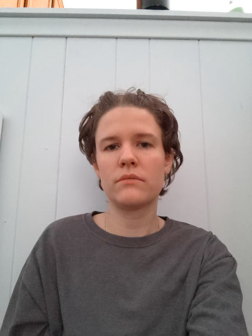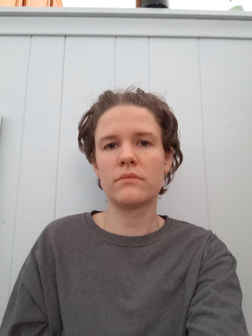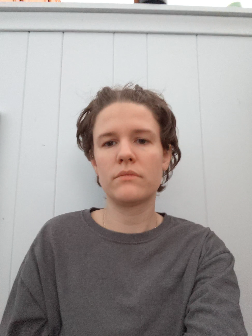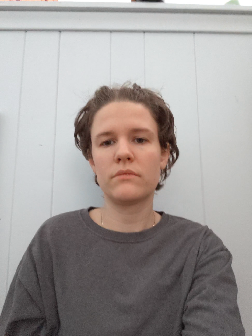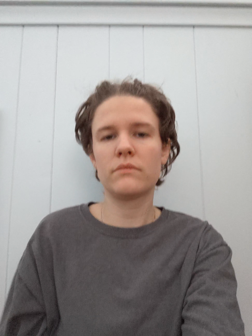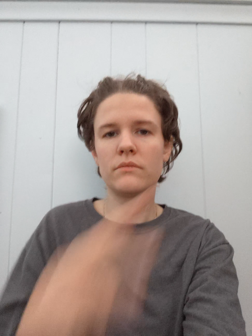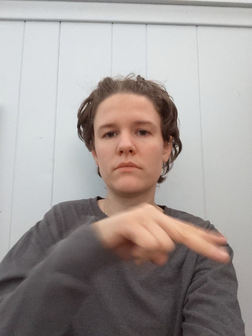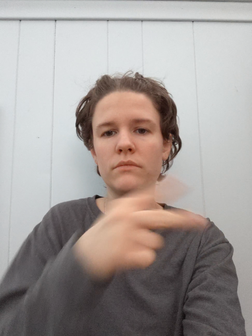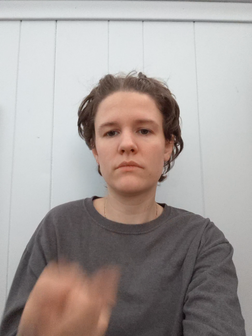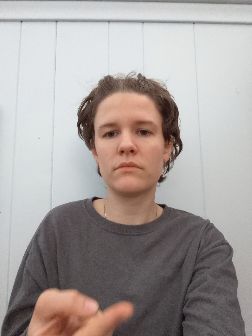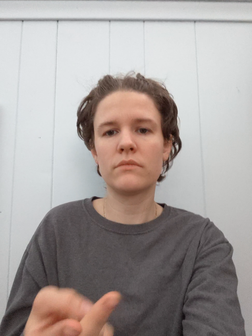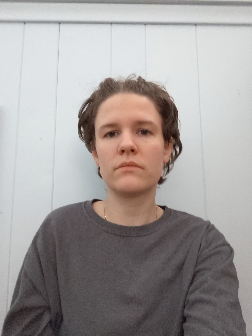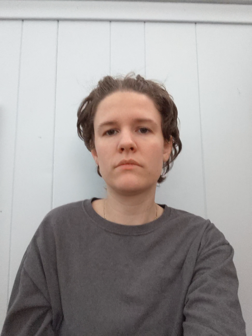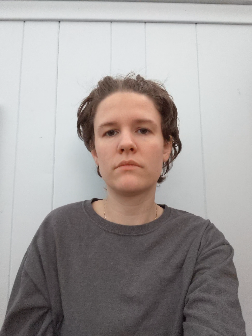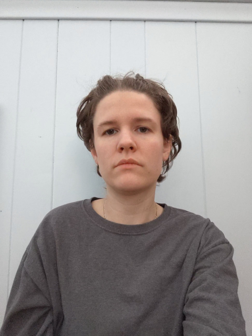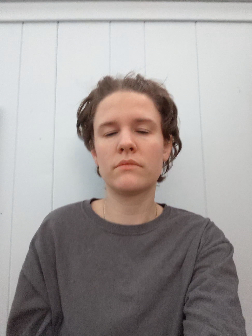fall